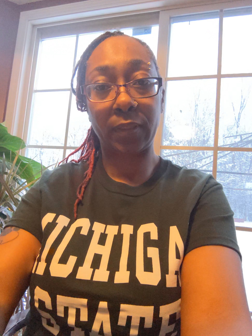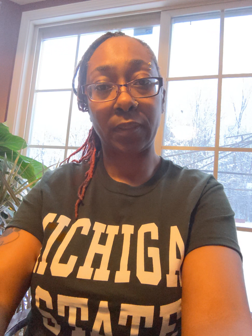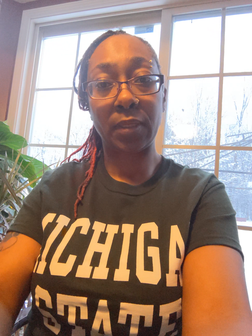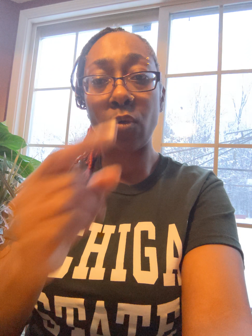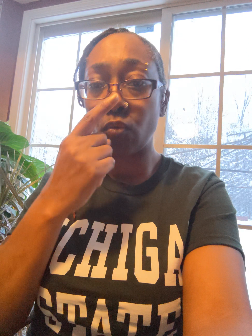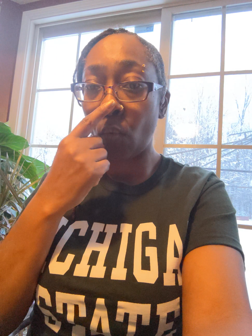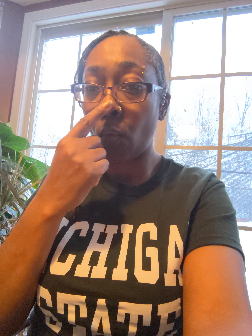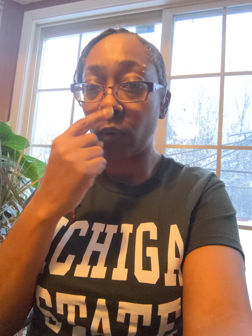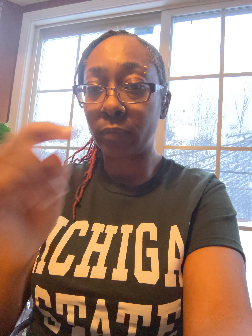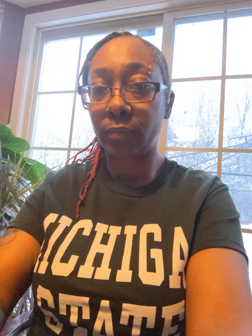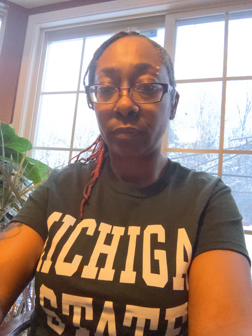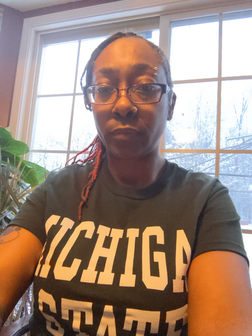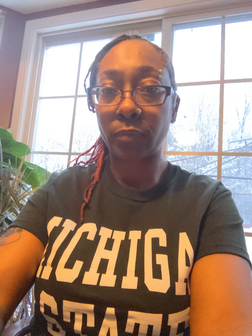nose